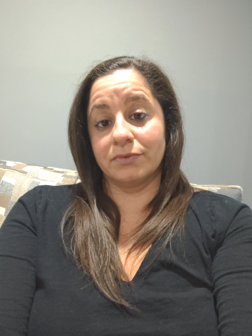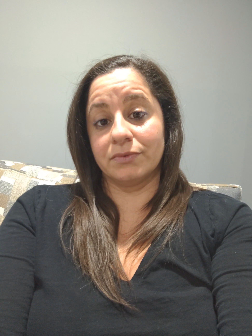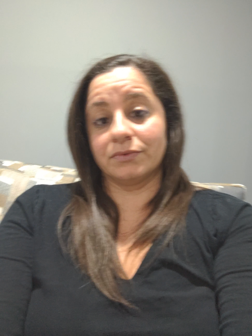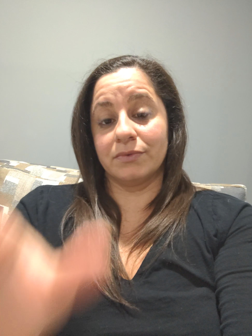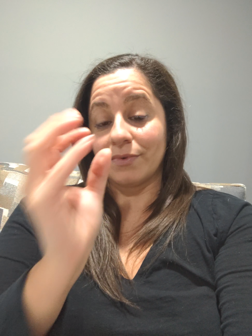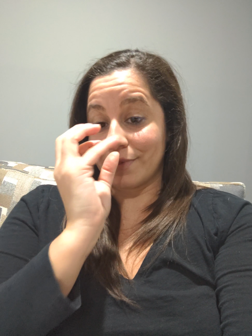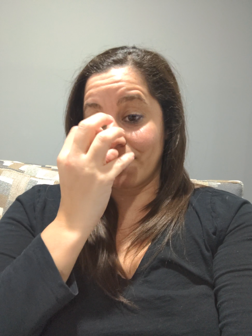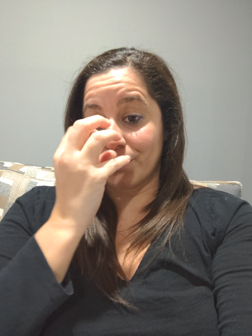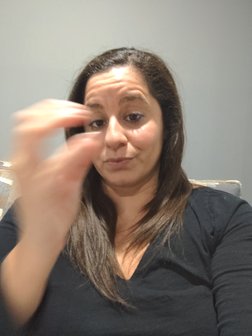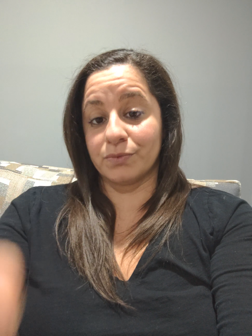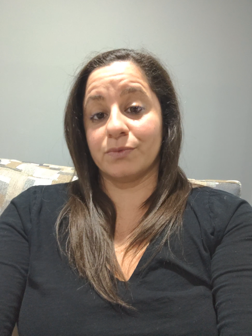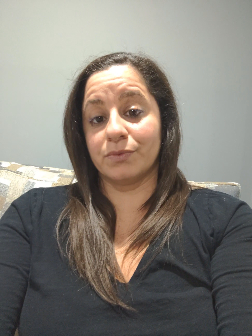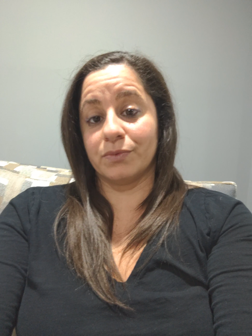clown